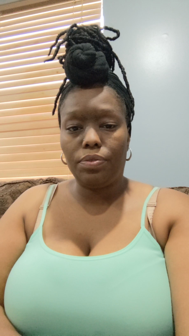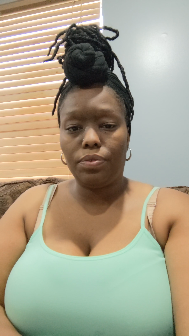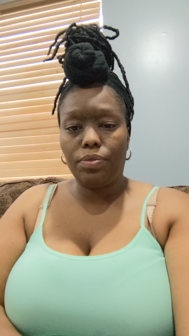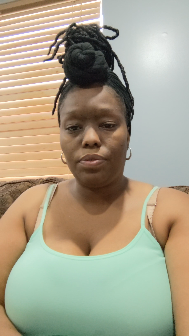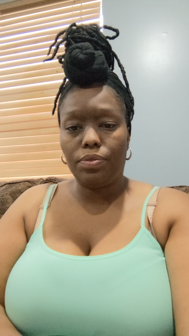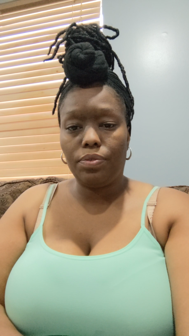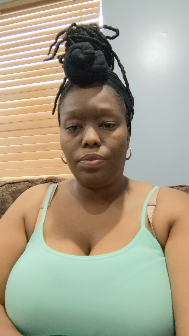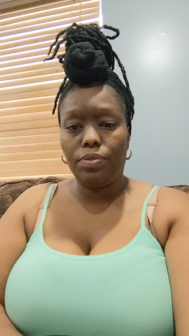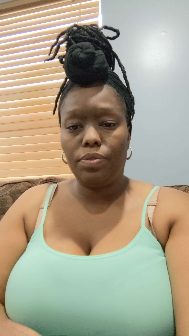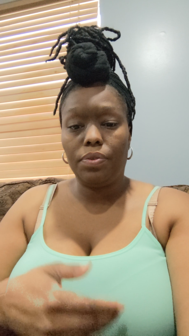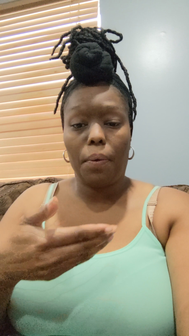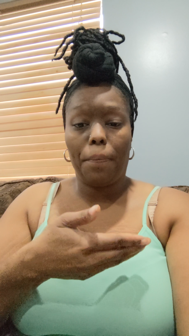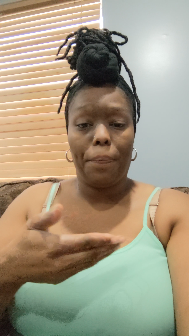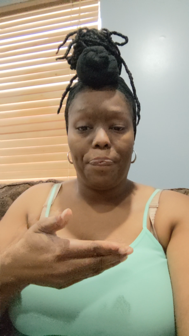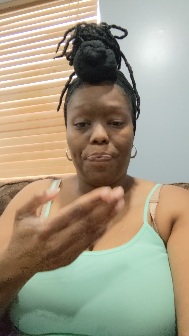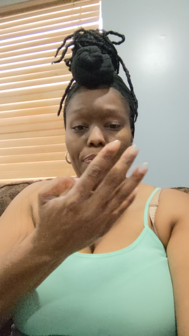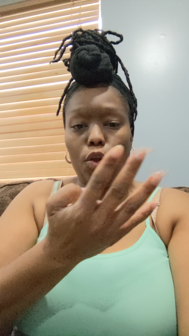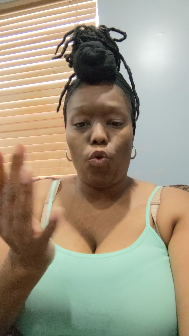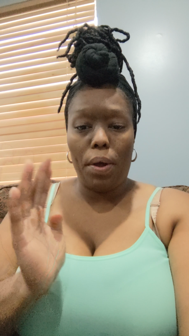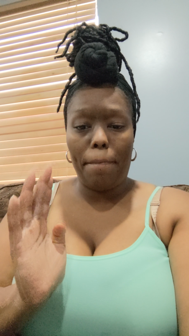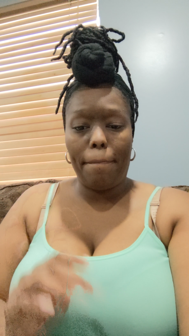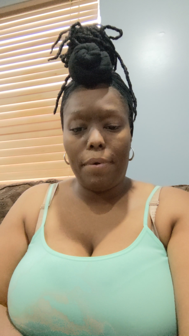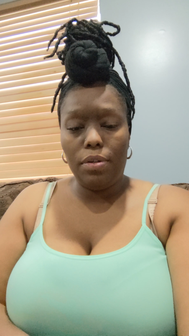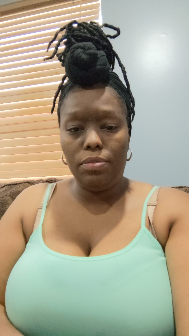crib